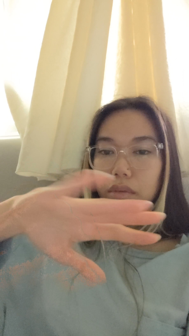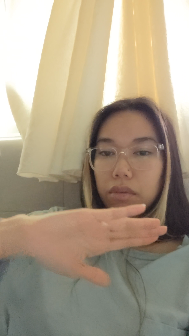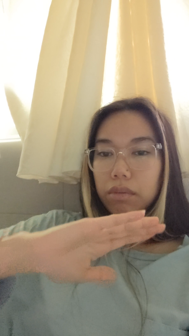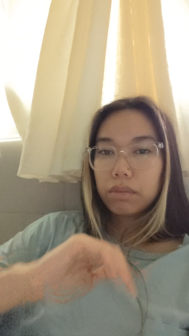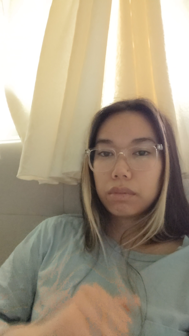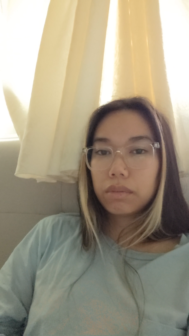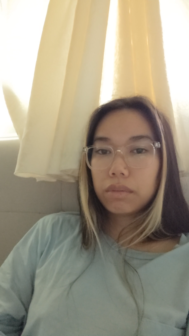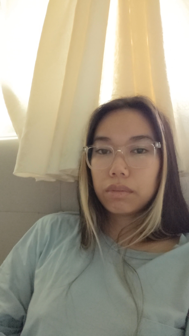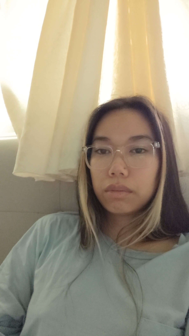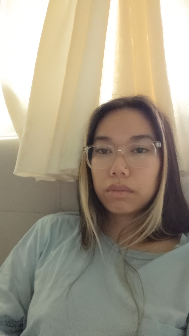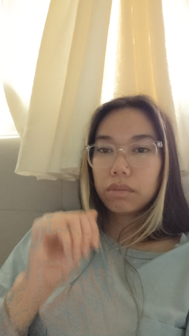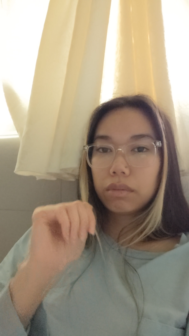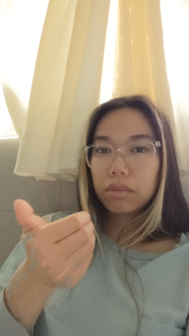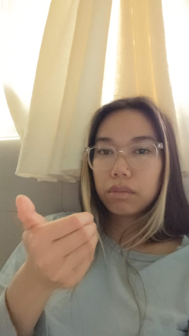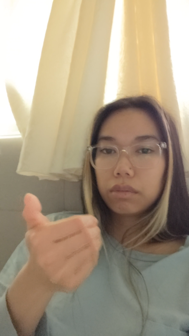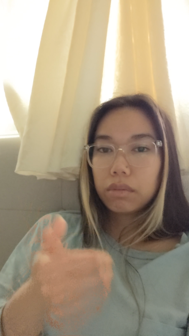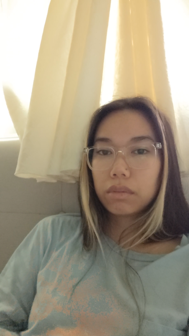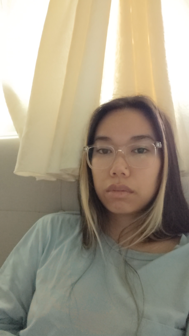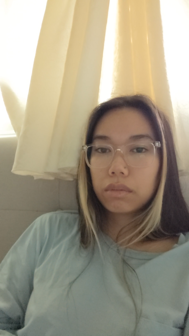how